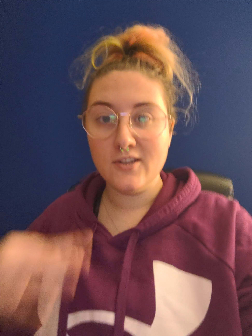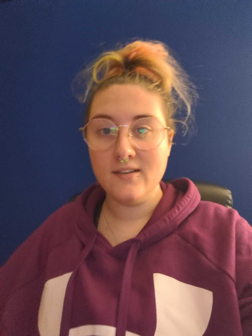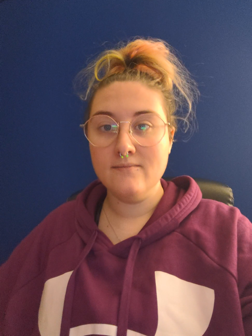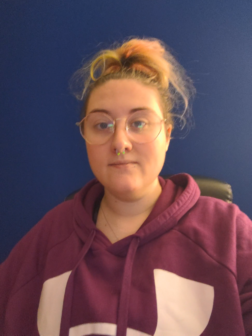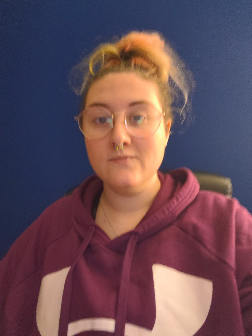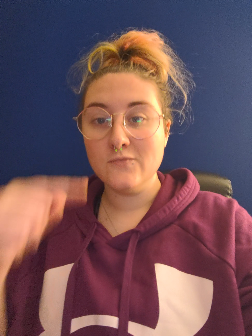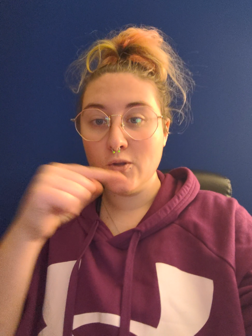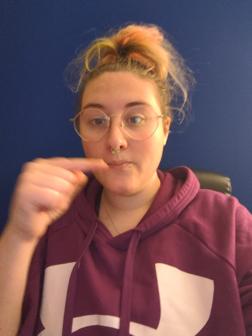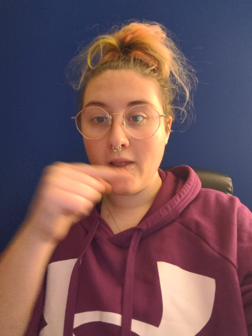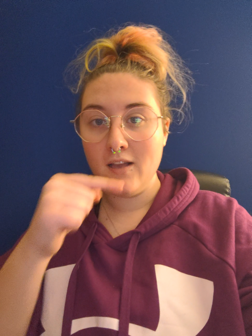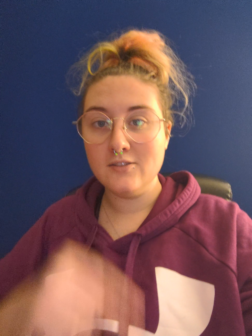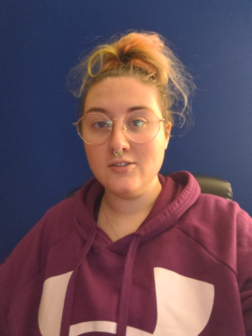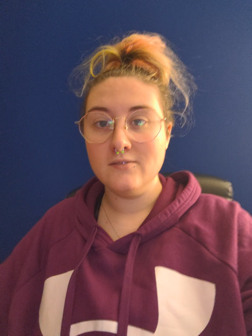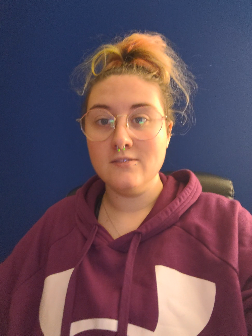toothbrush